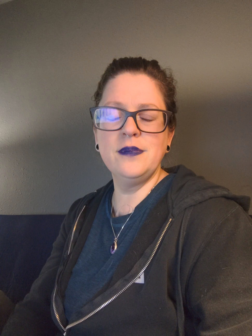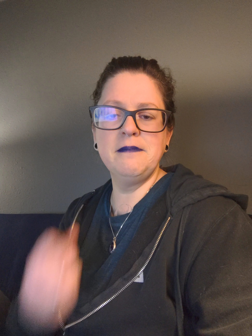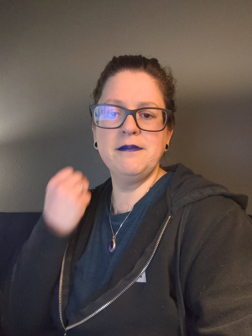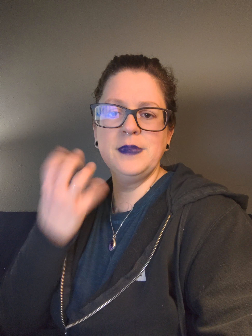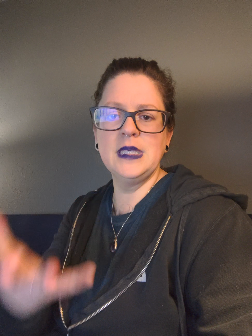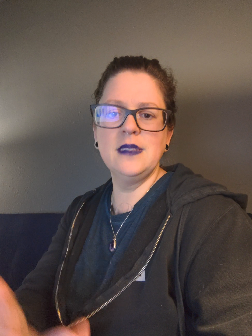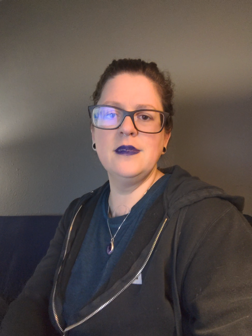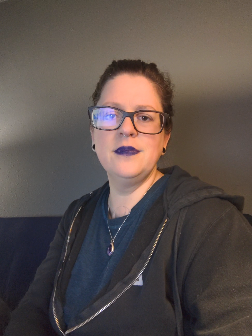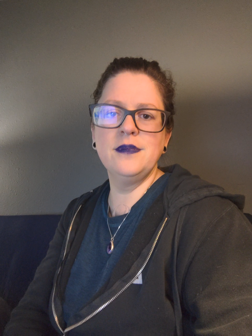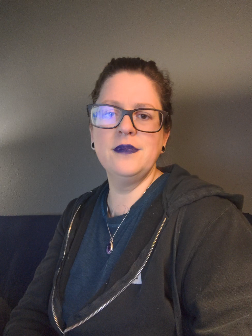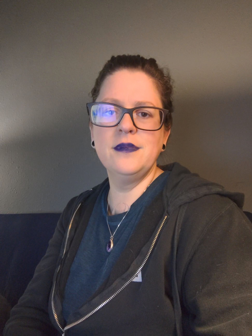many